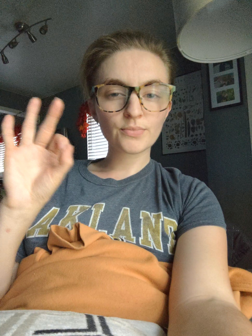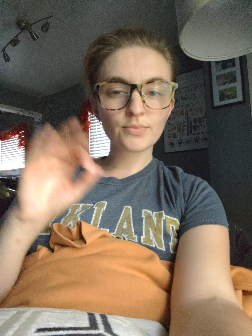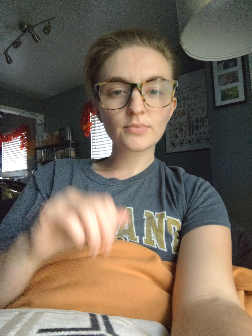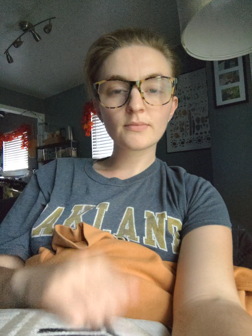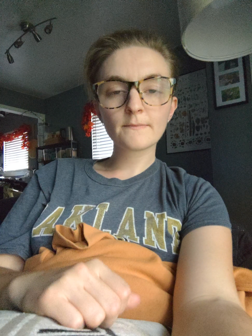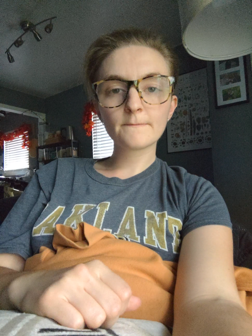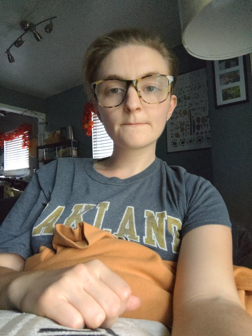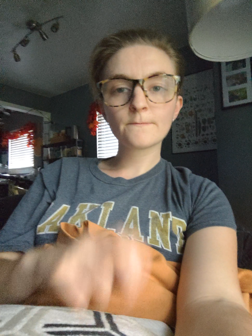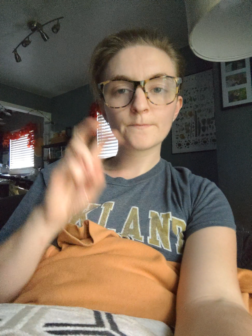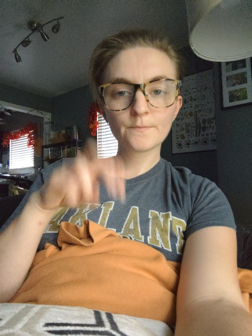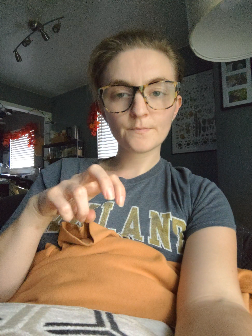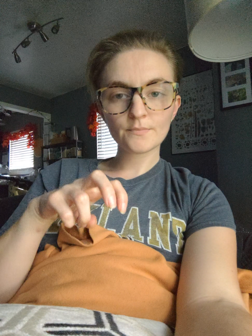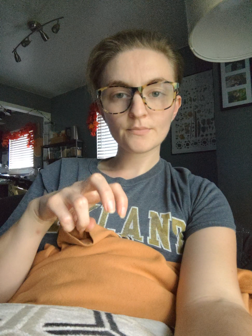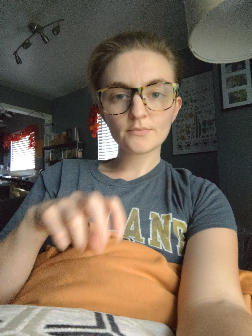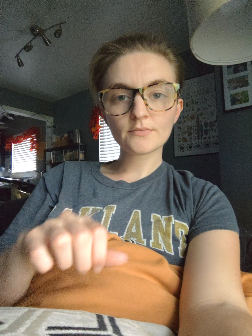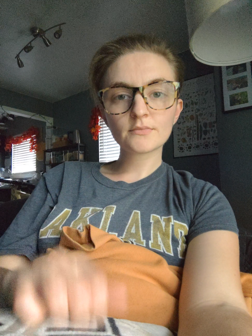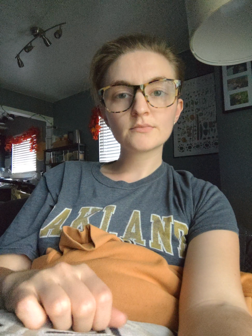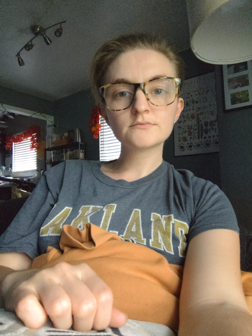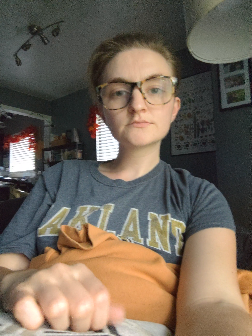potato